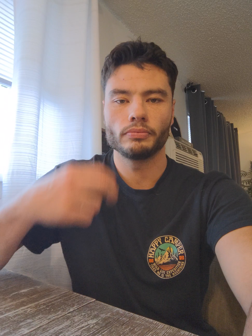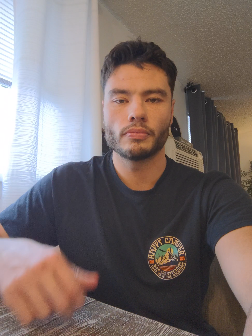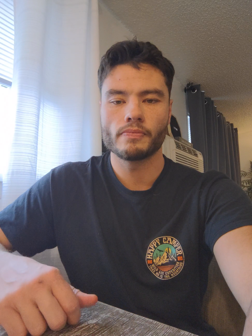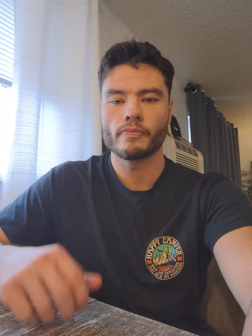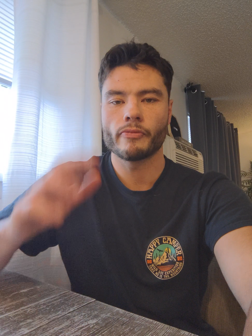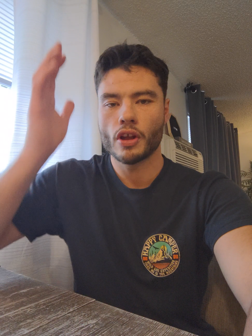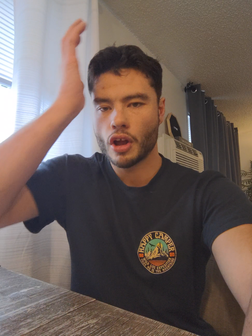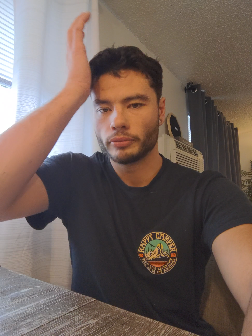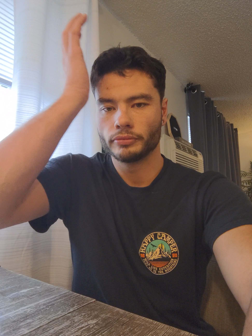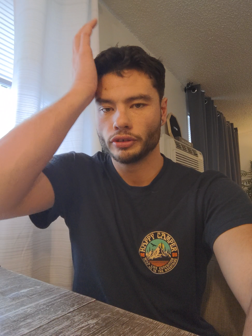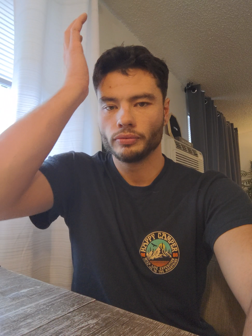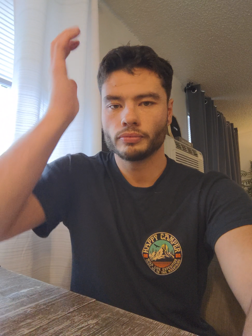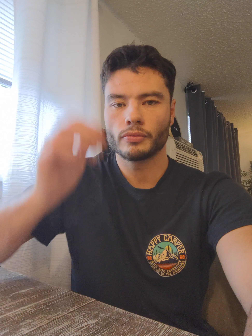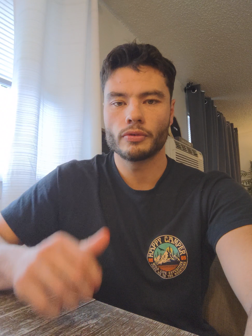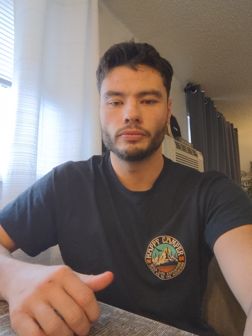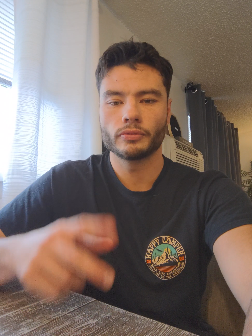garbage